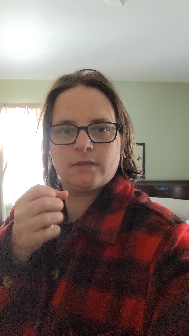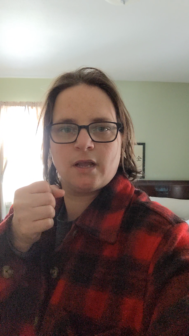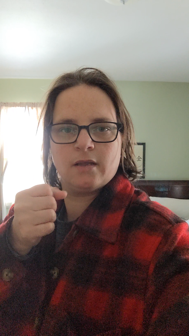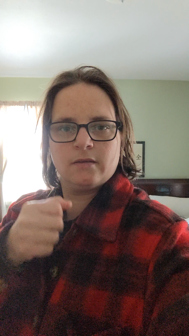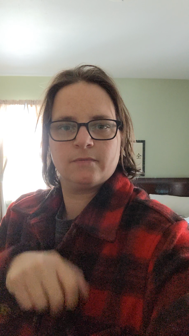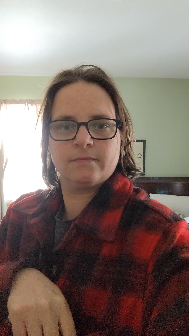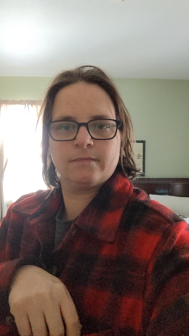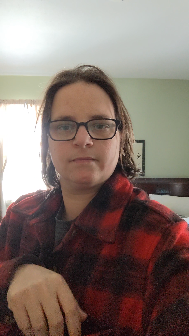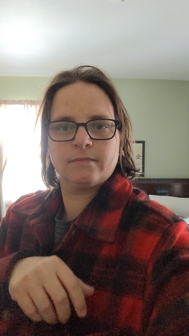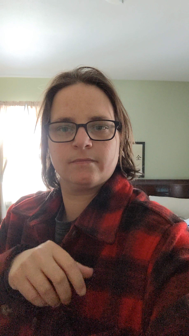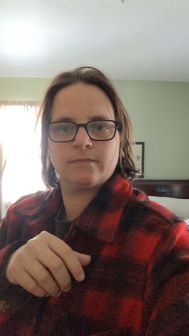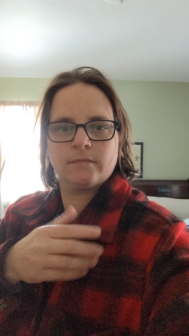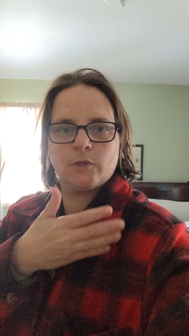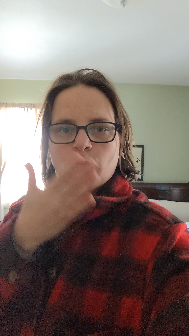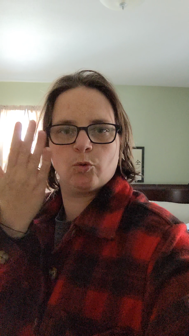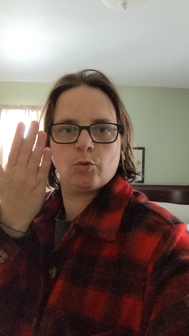all gone